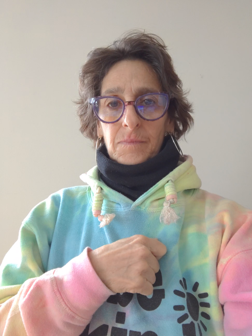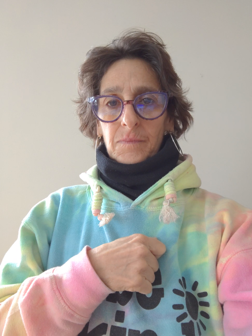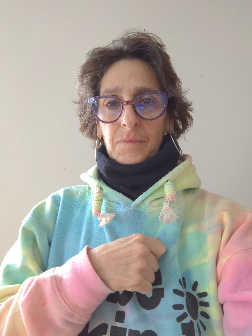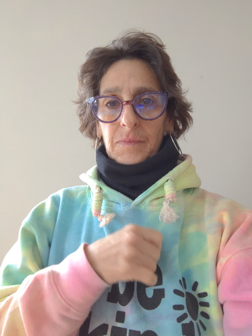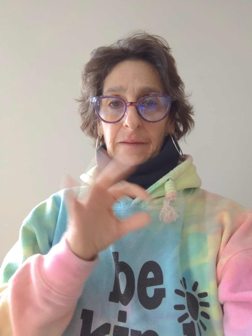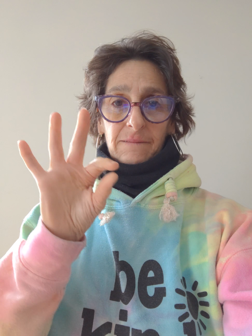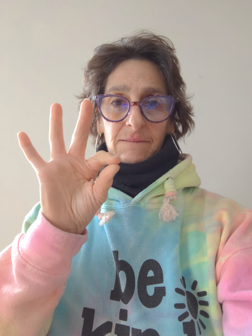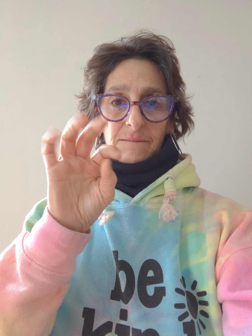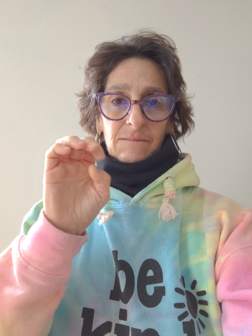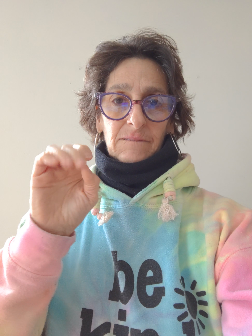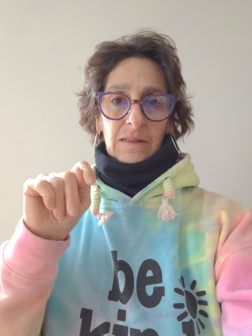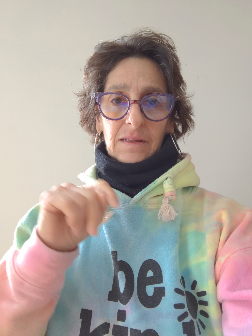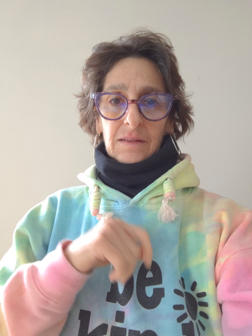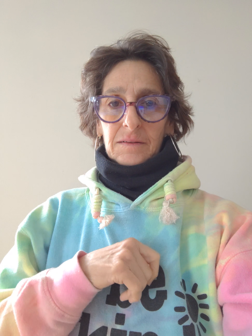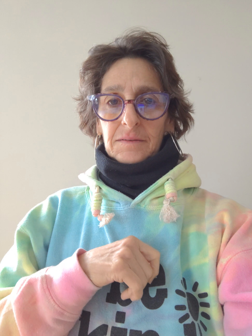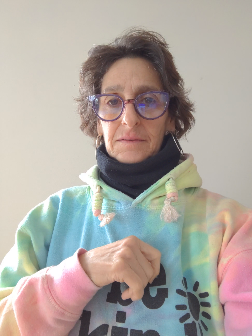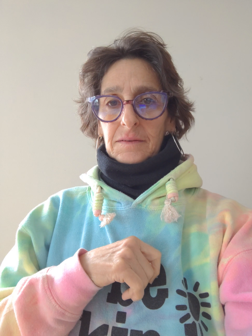feet